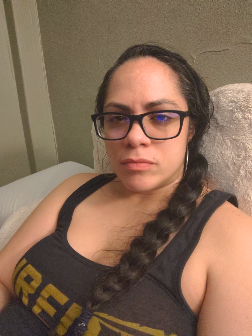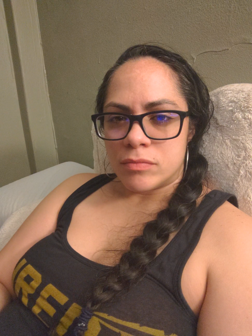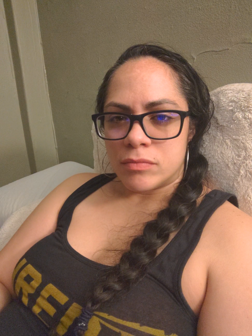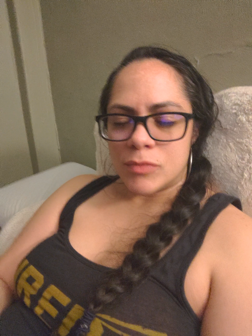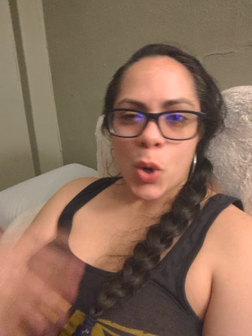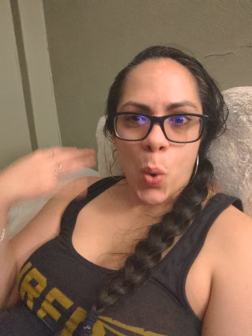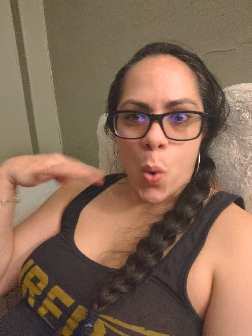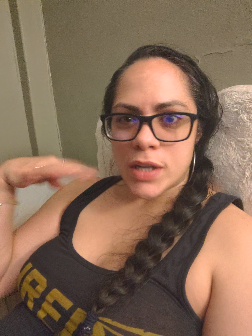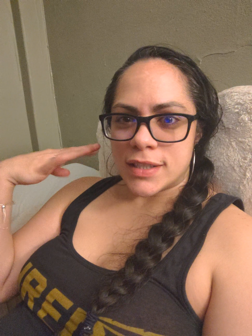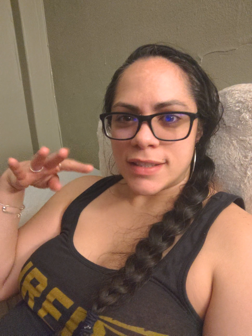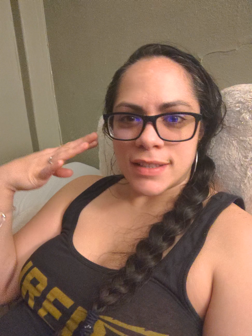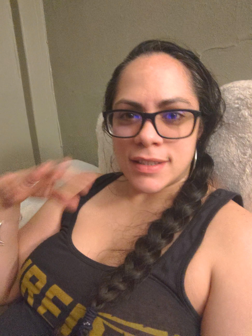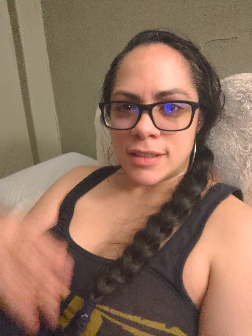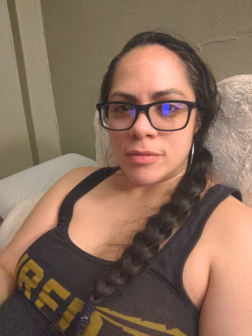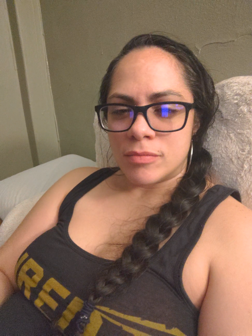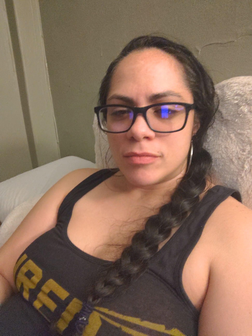noisy